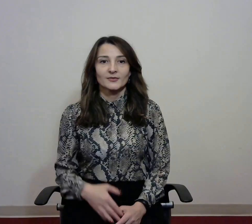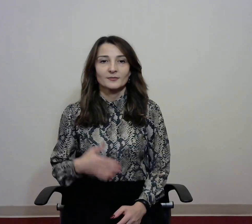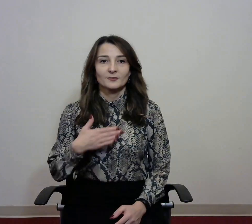mən